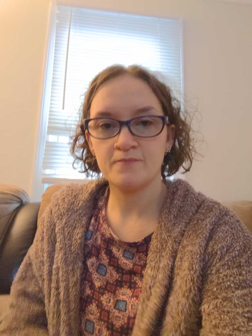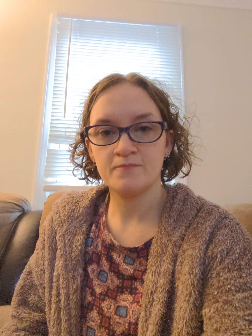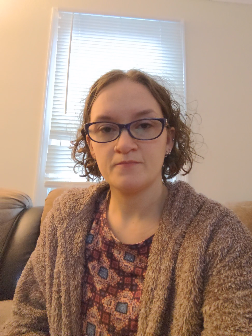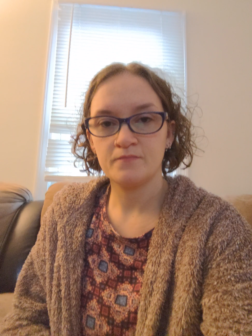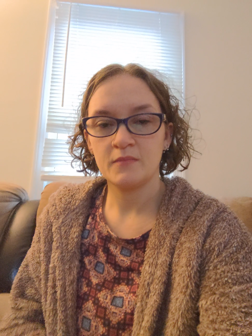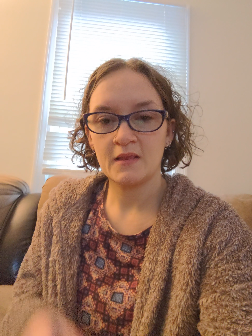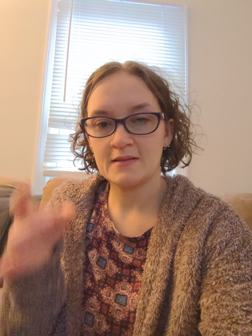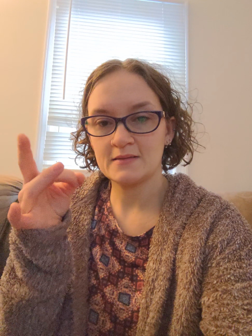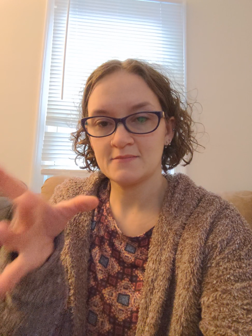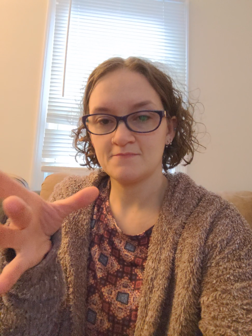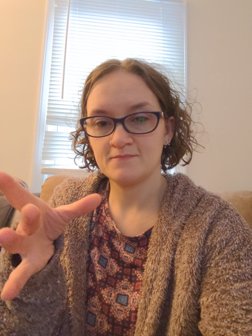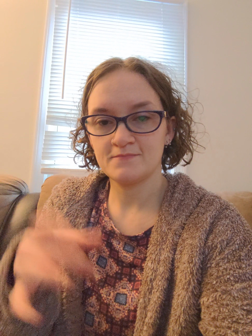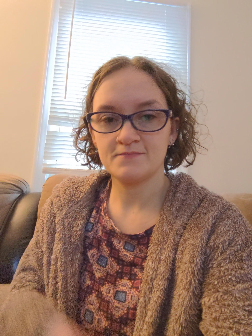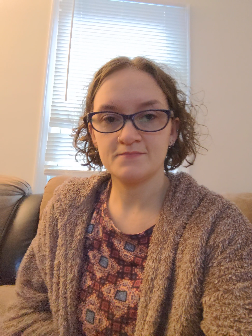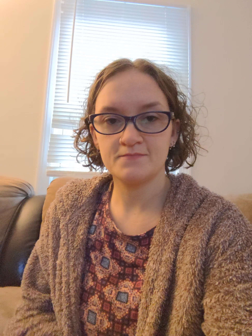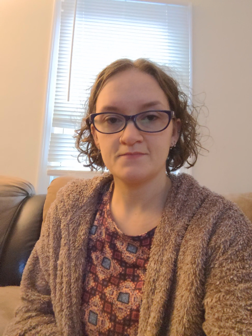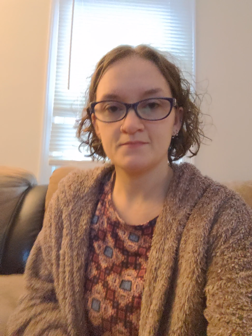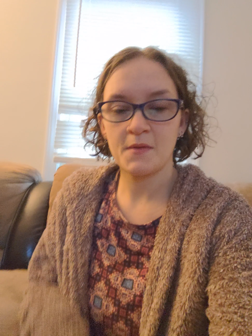hate